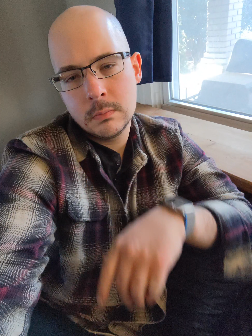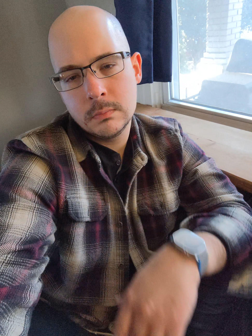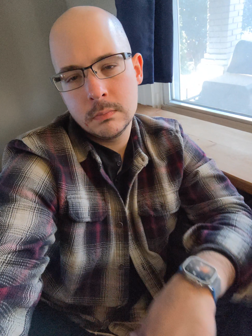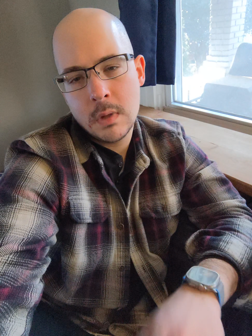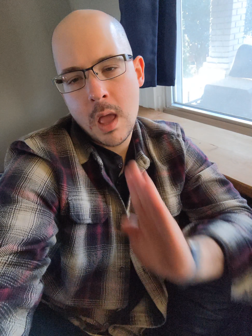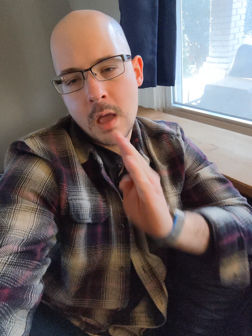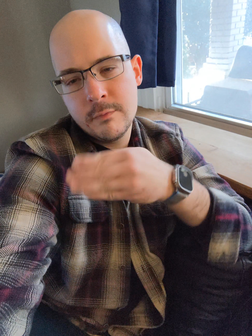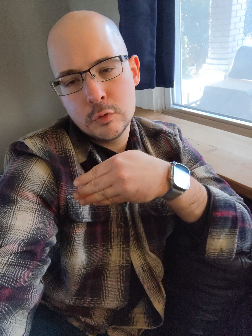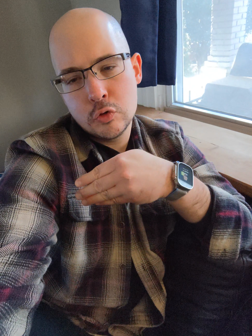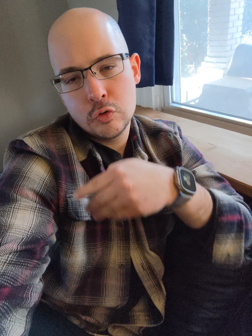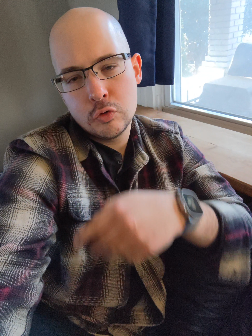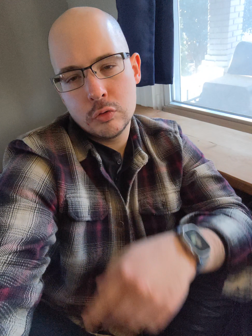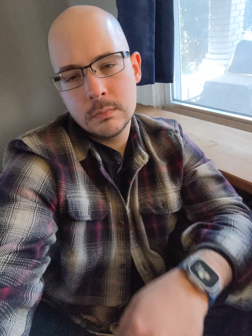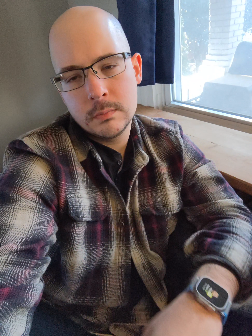after